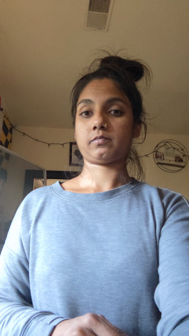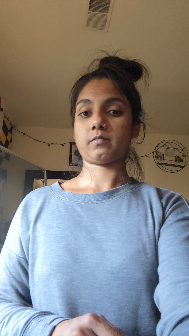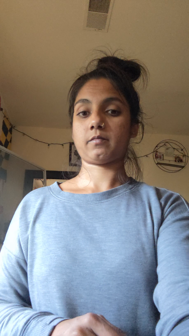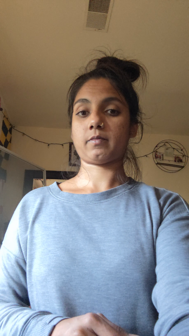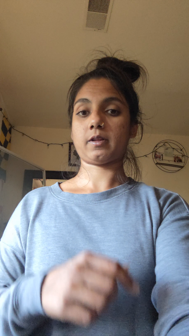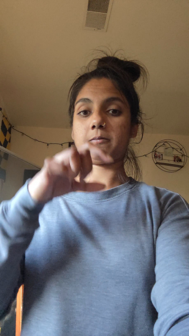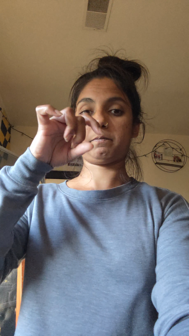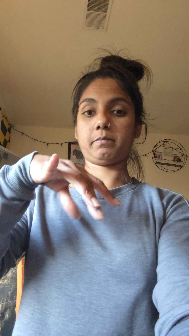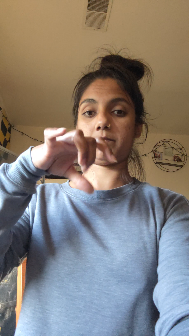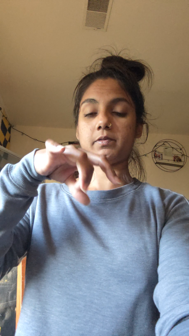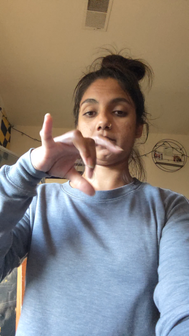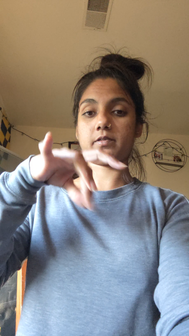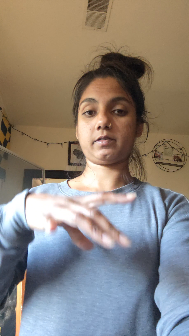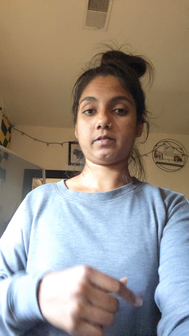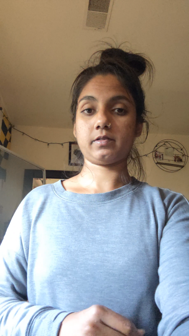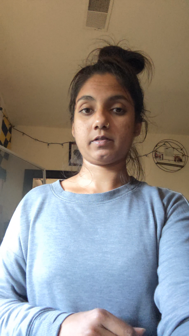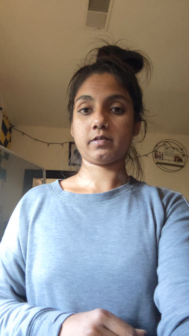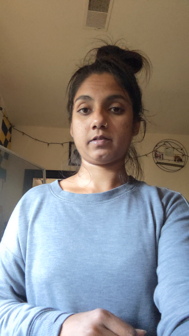pumpkin